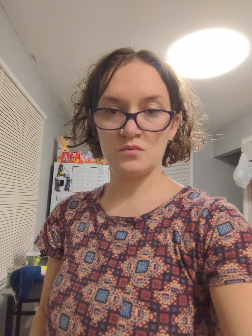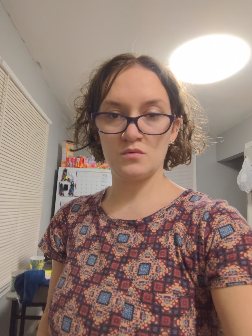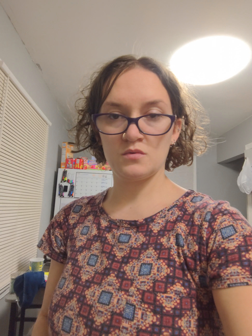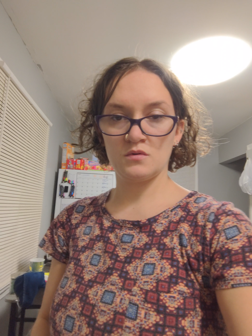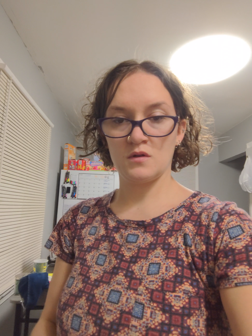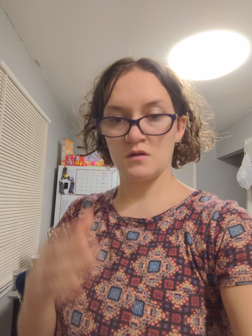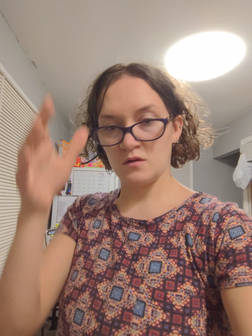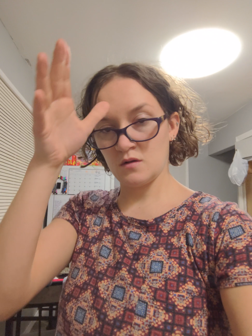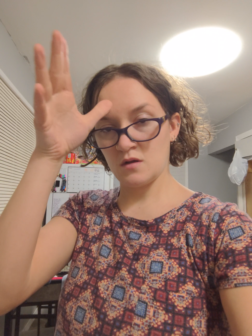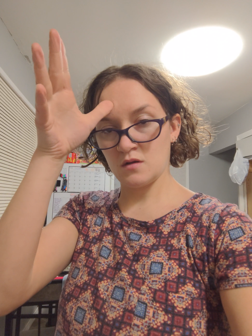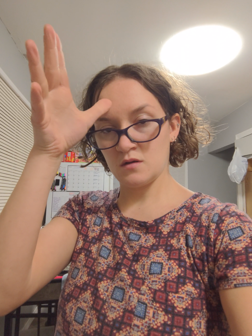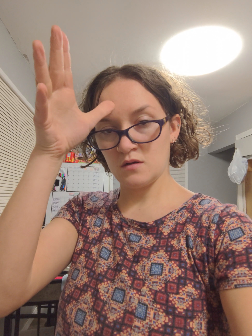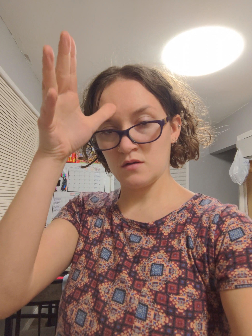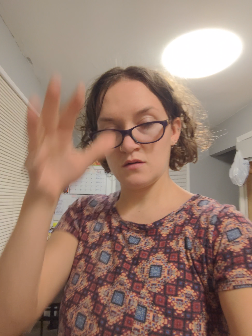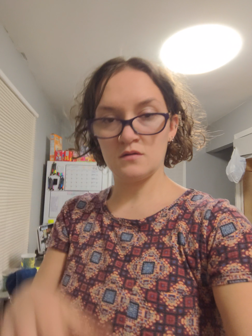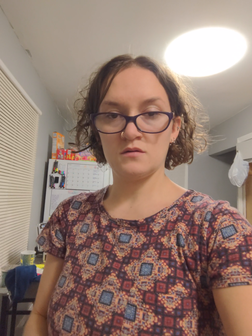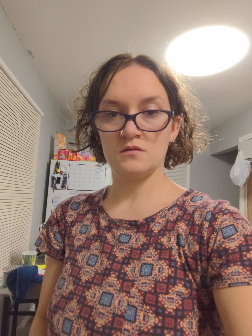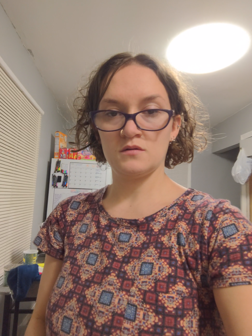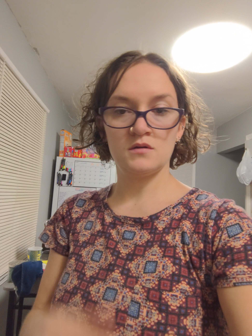dad